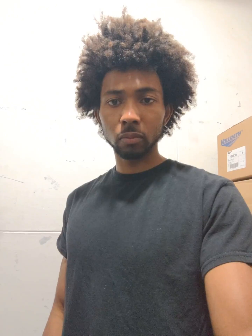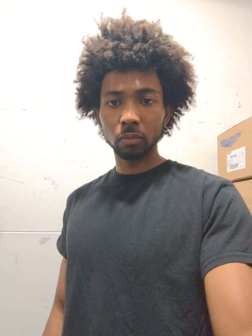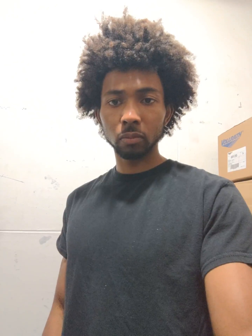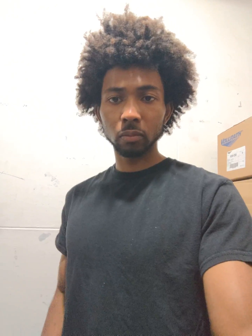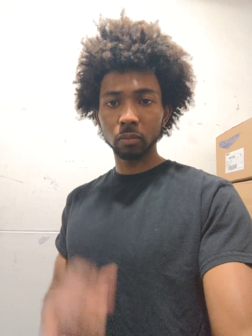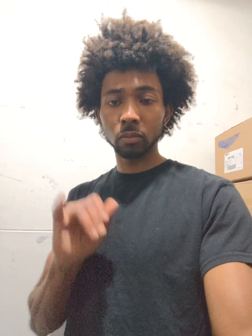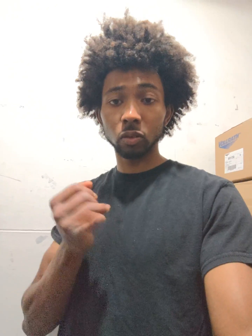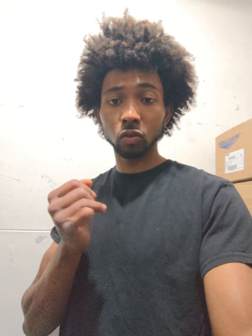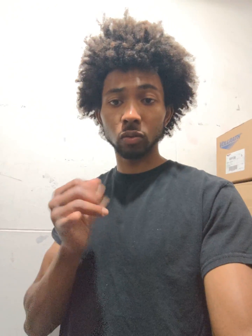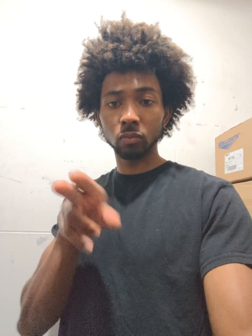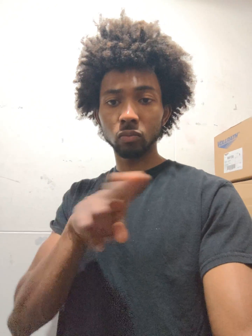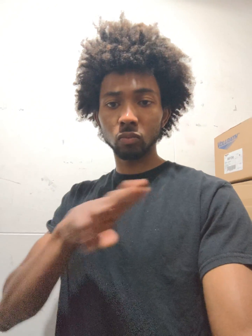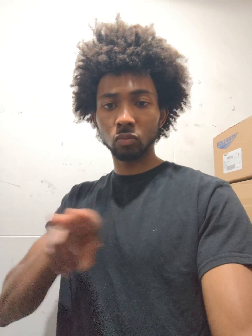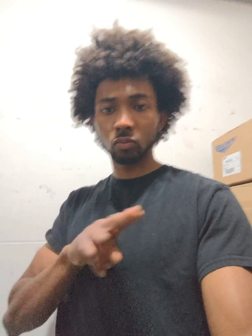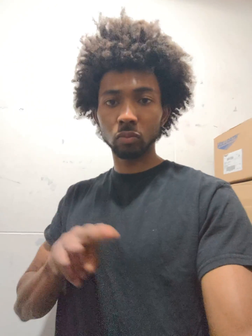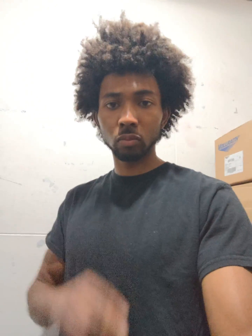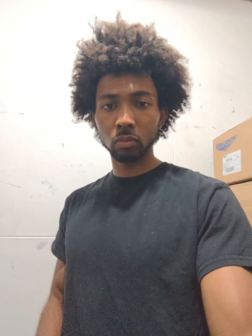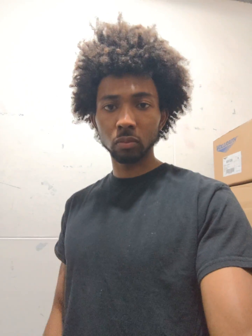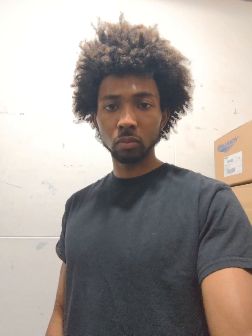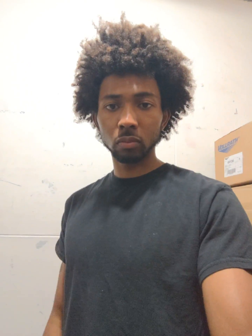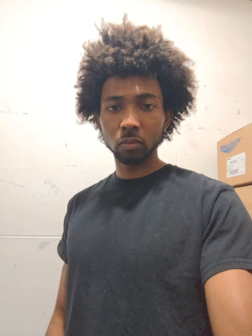jelly